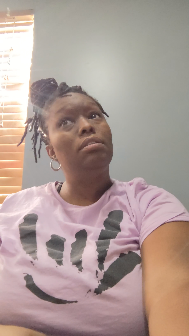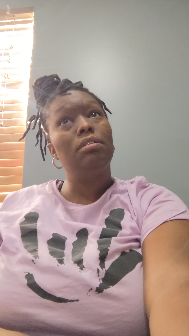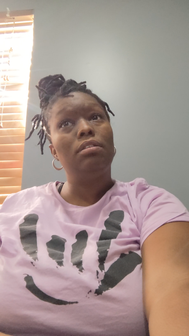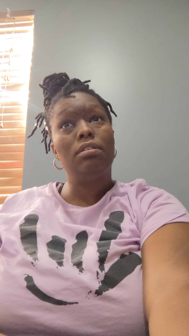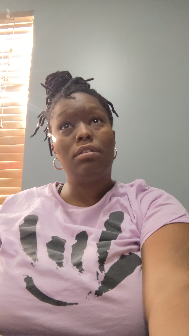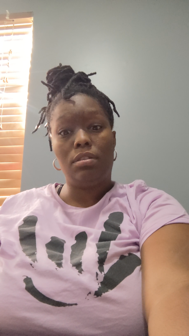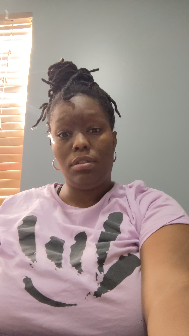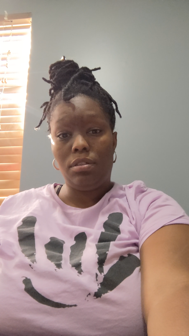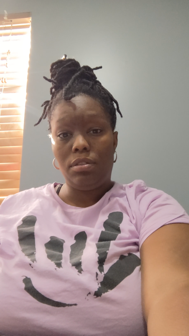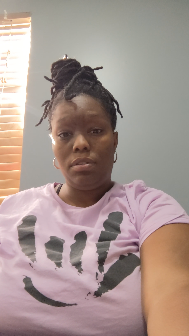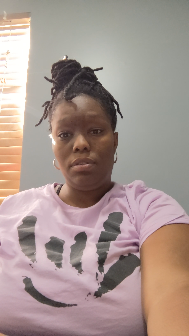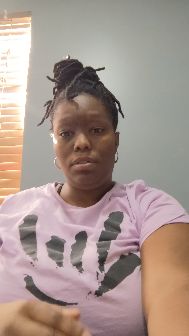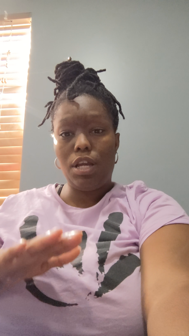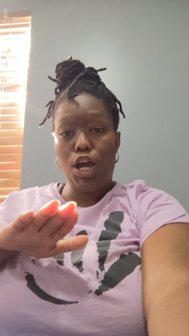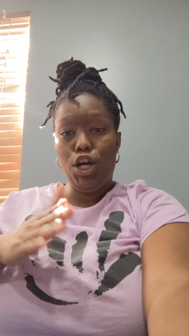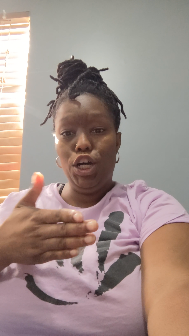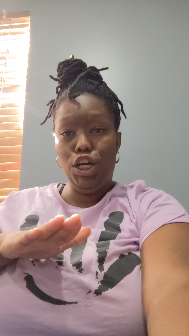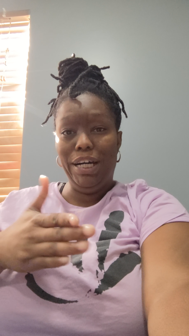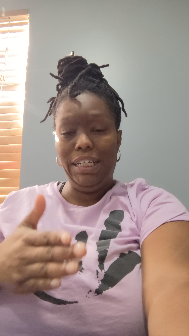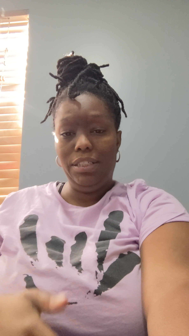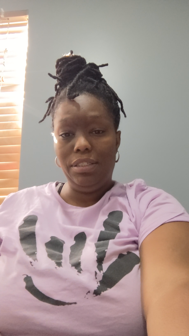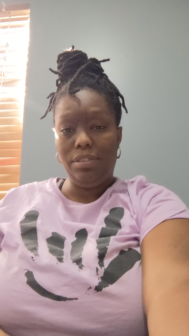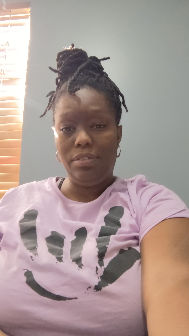cook